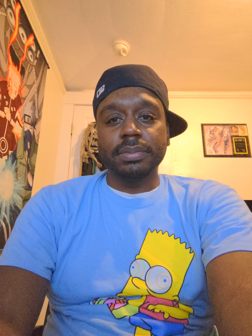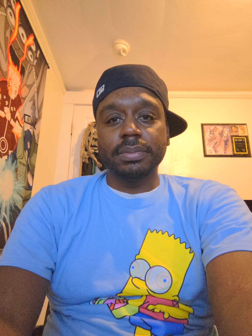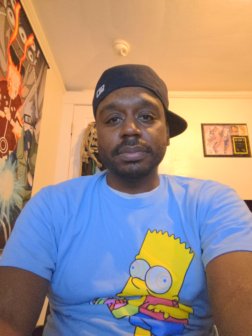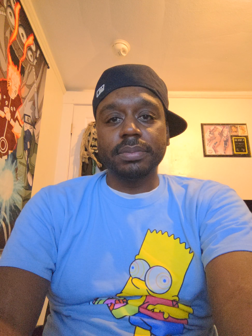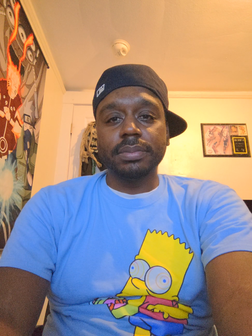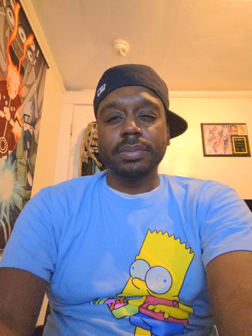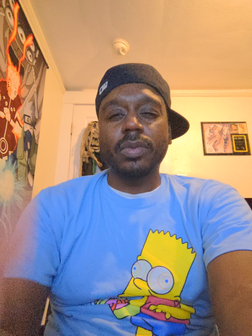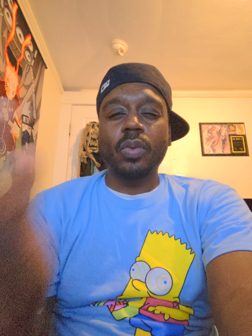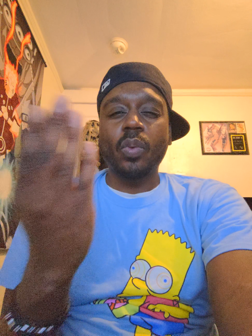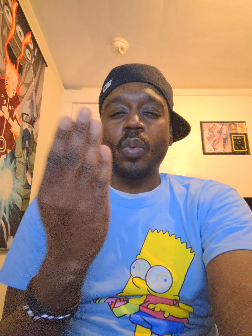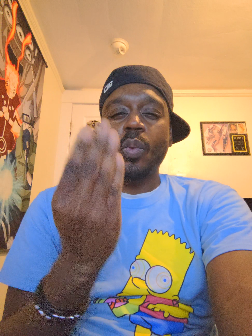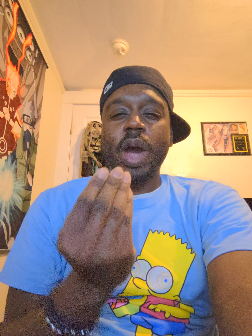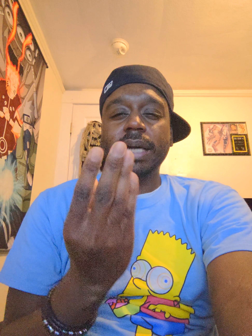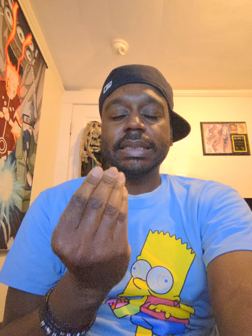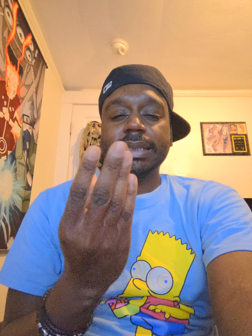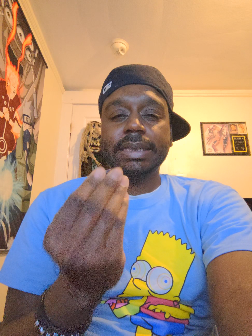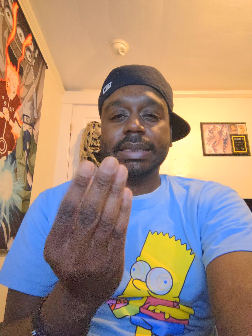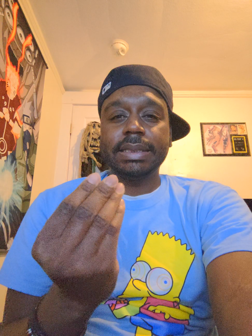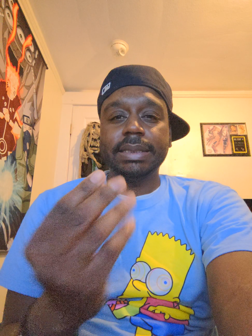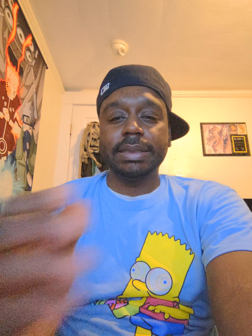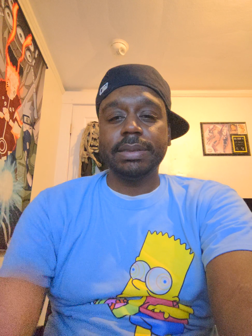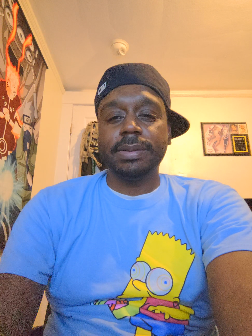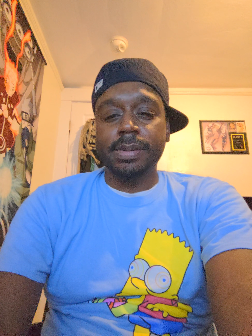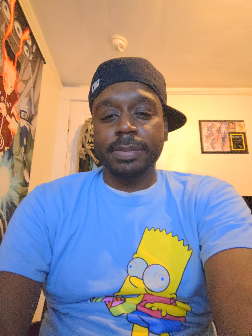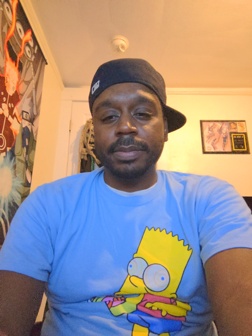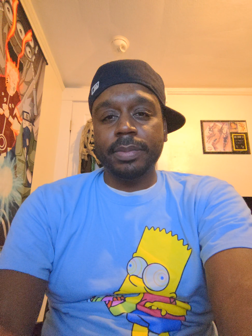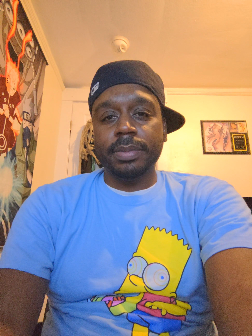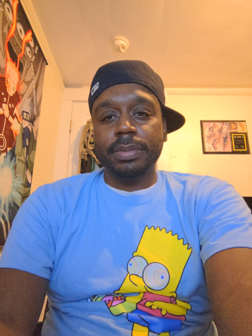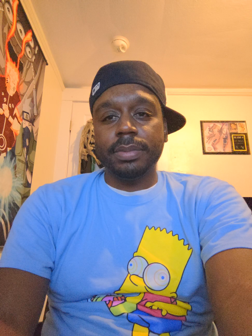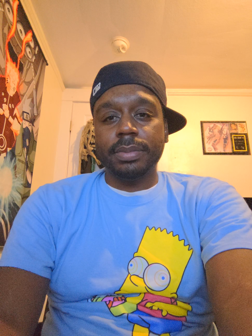wet